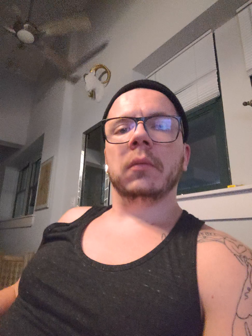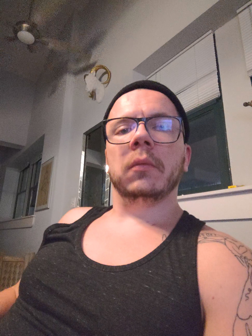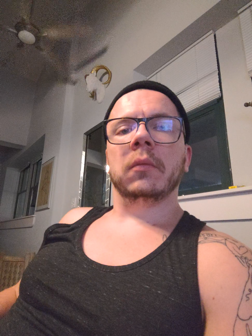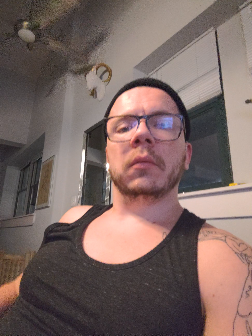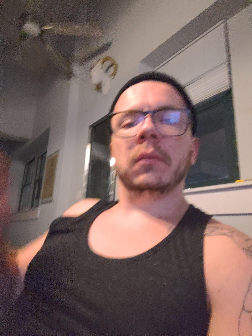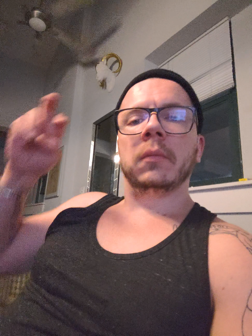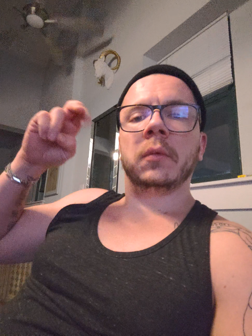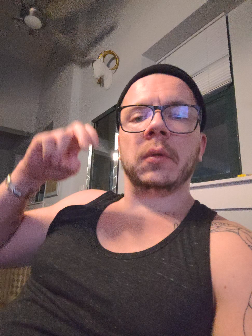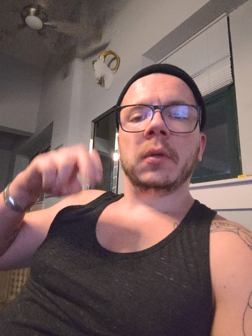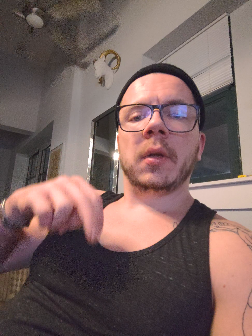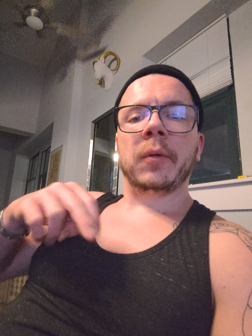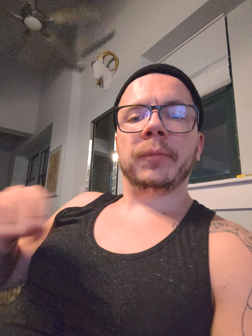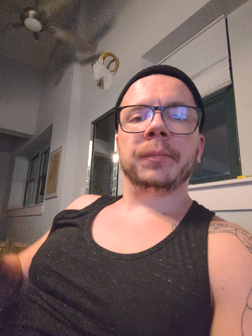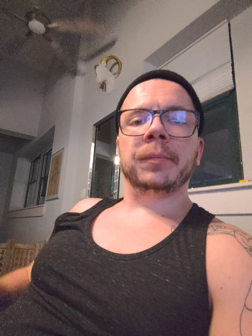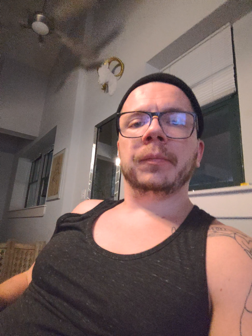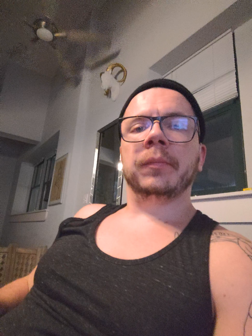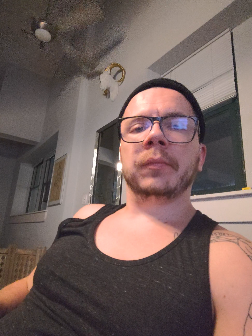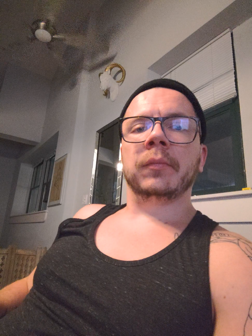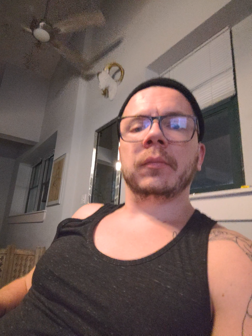stairs